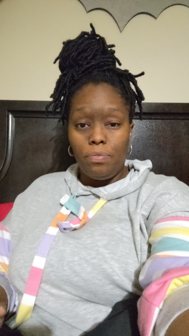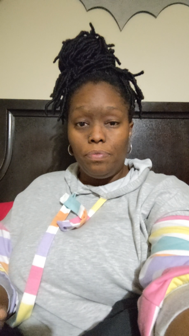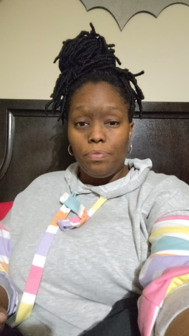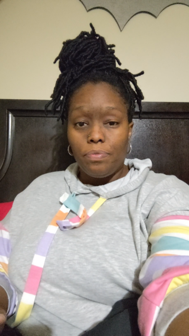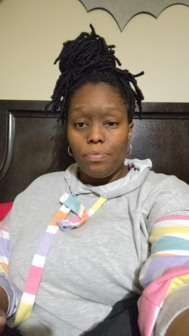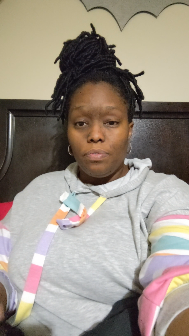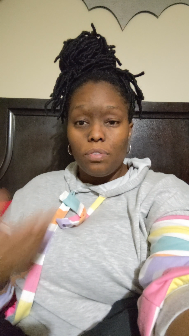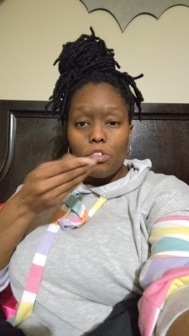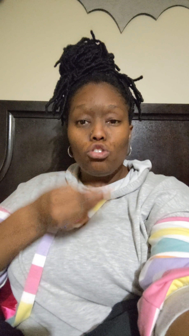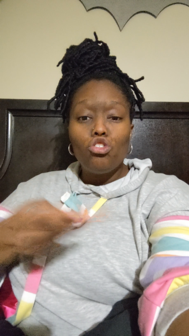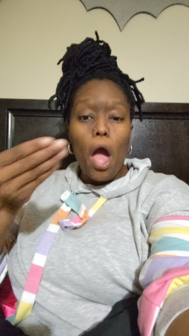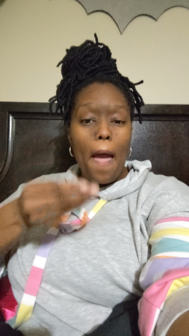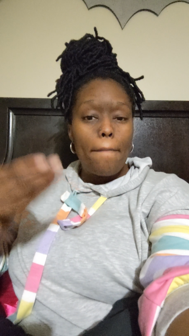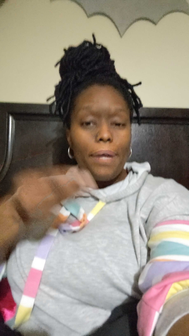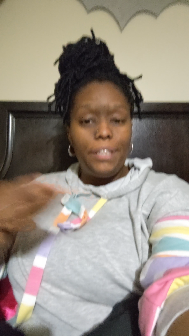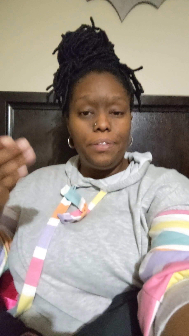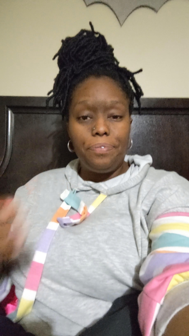shopping